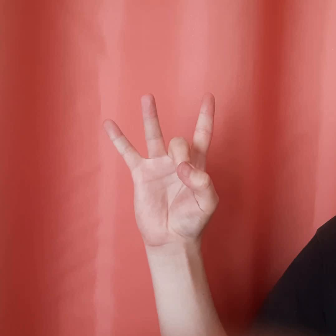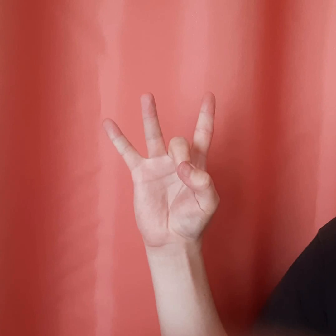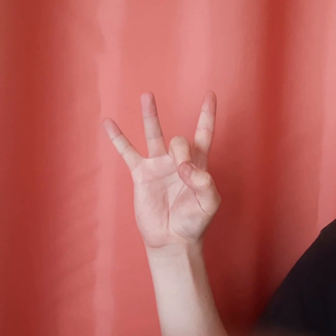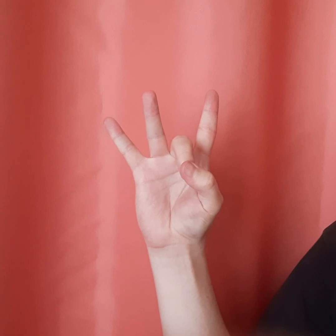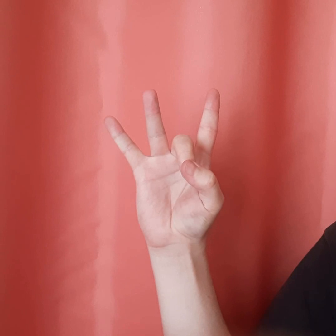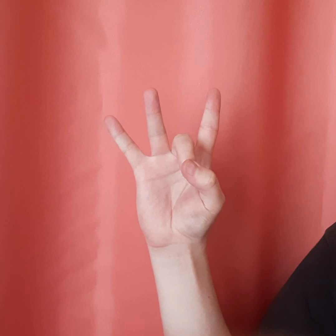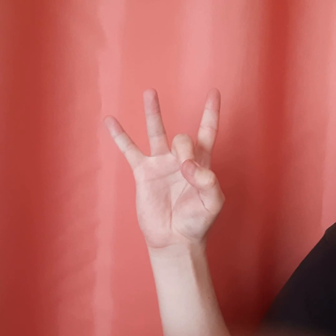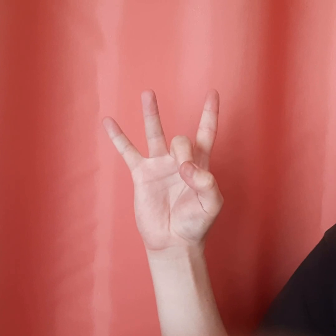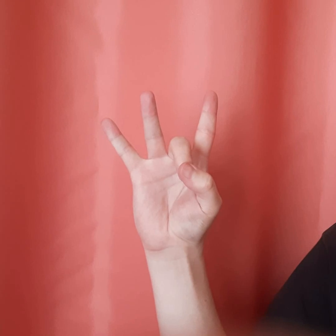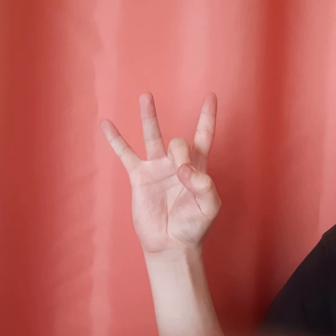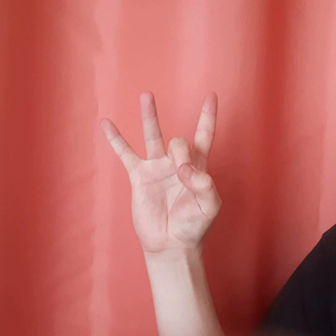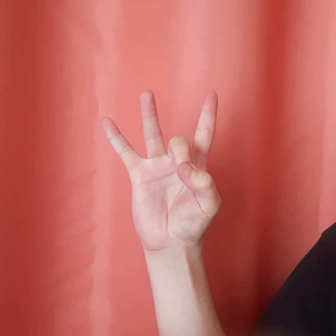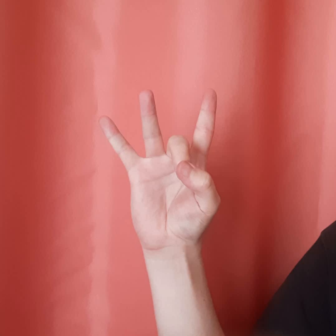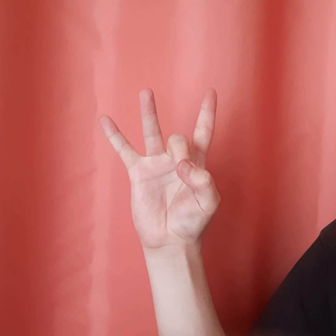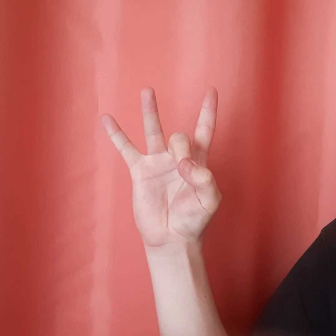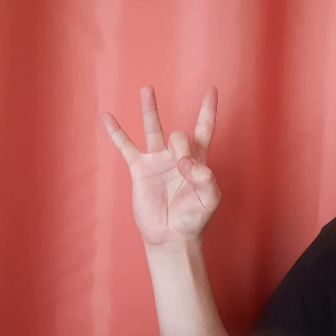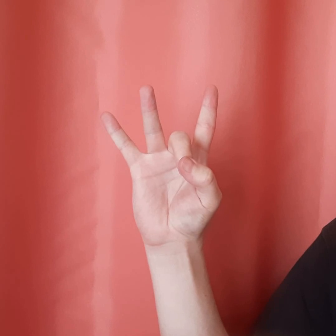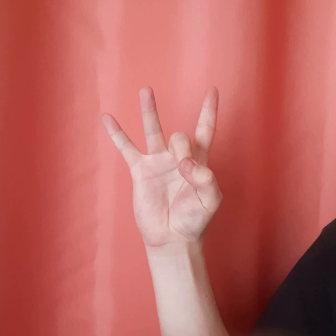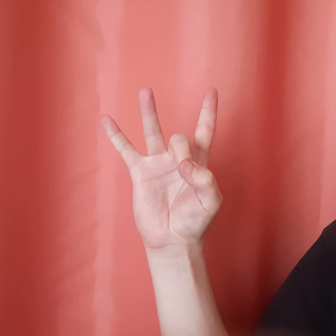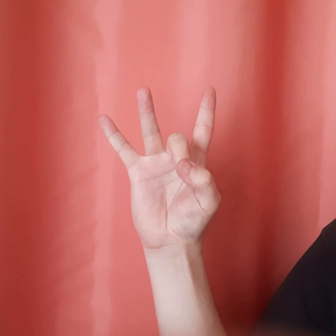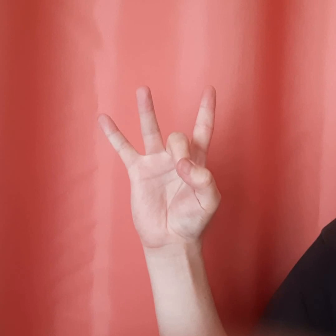Р